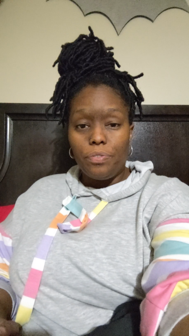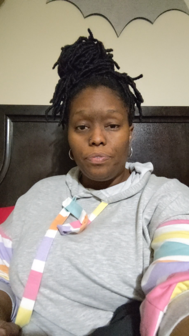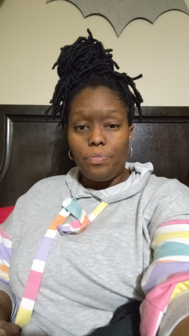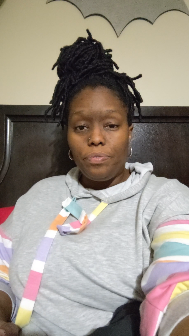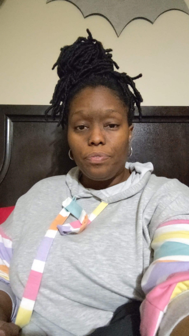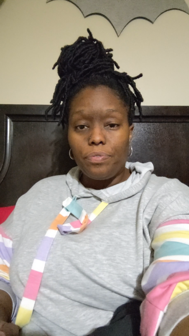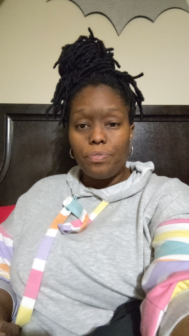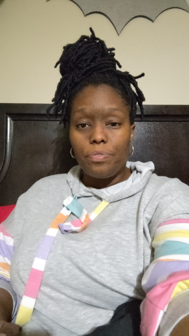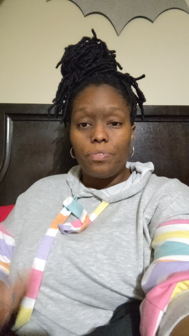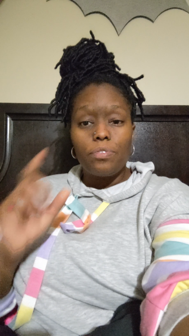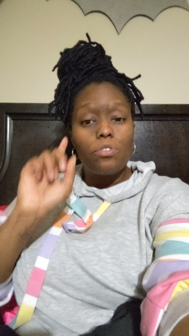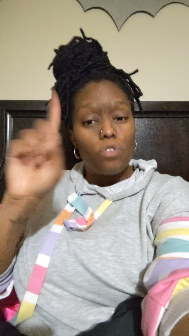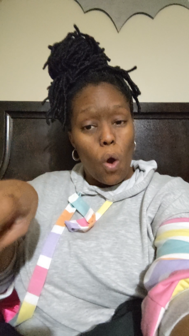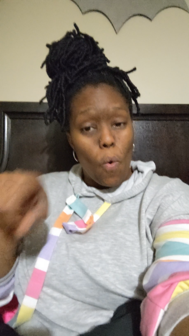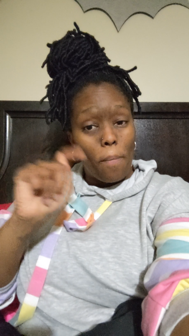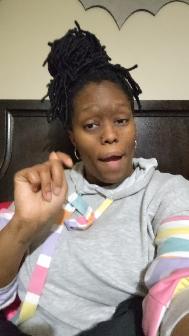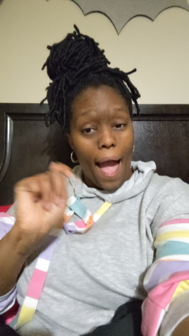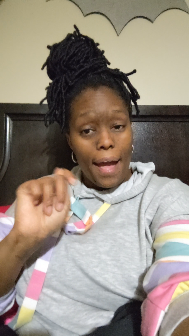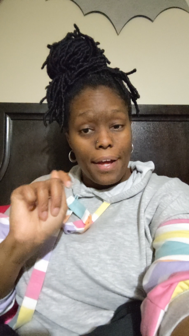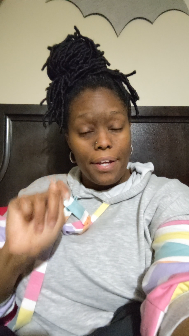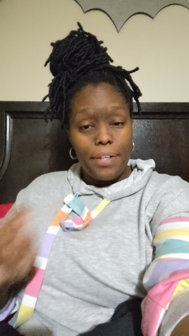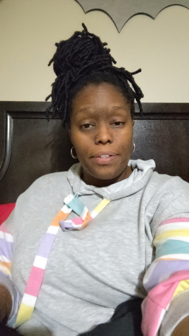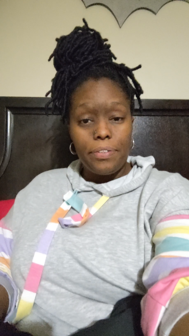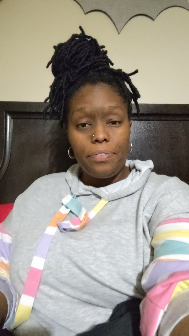go potty